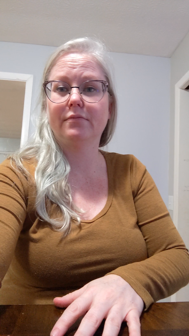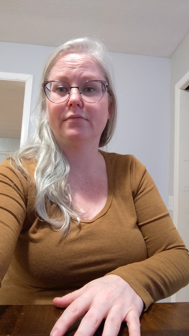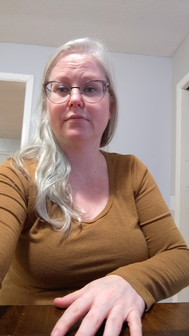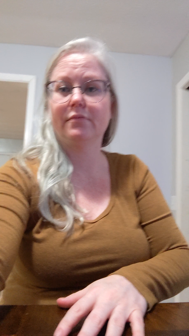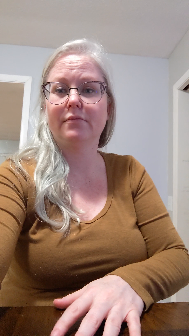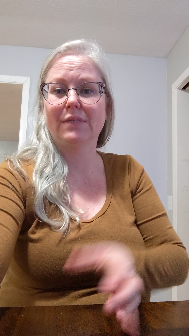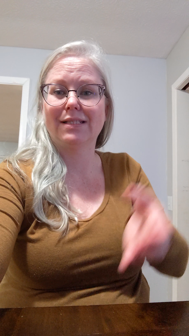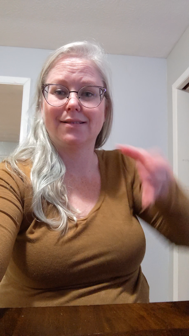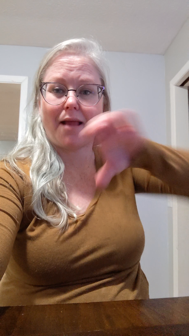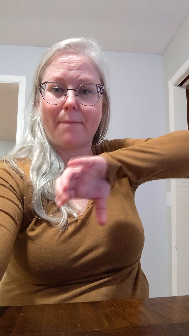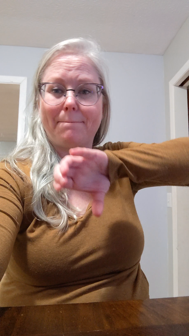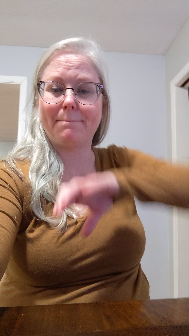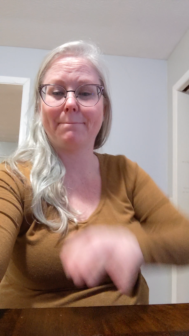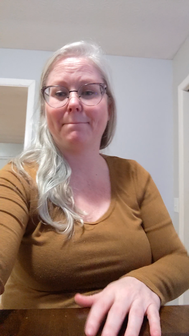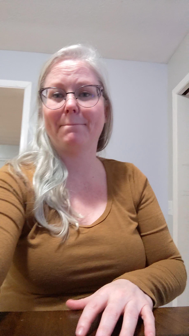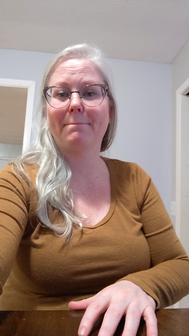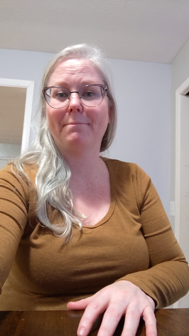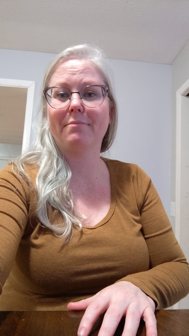dump